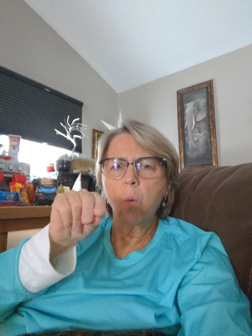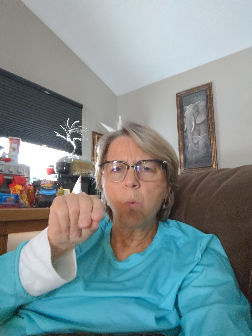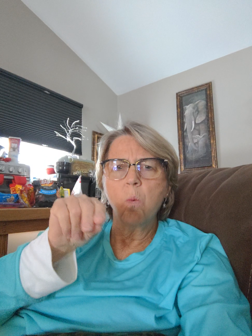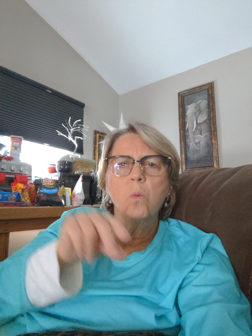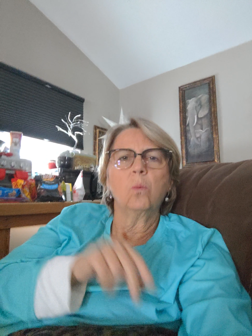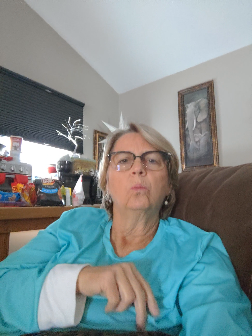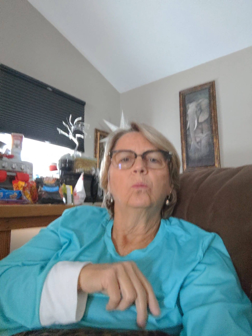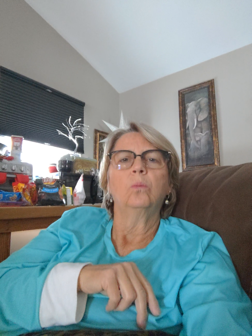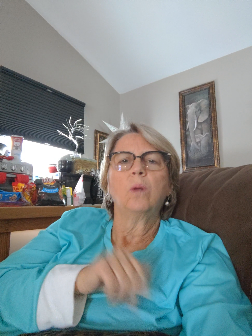no